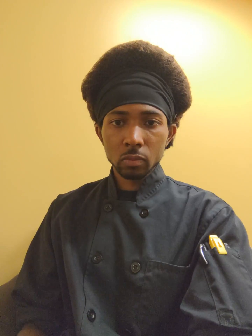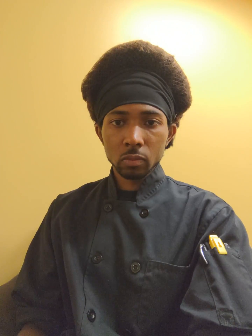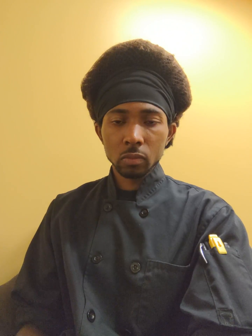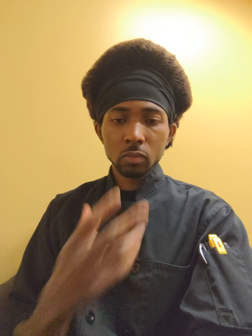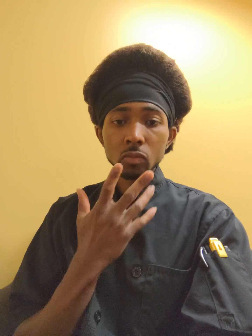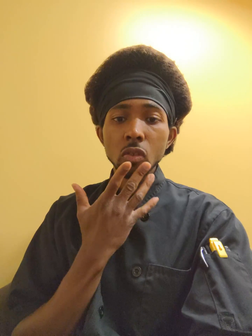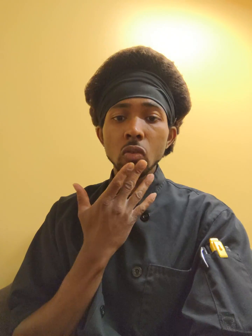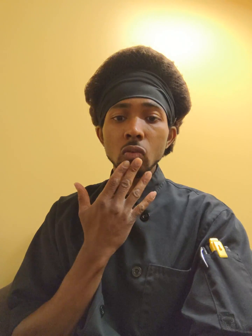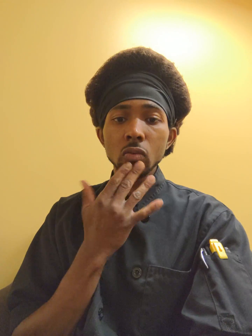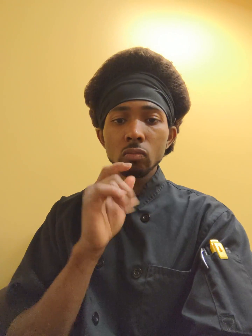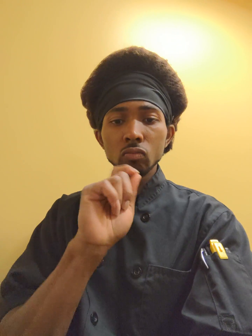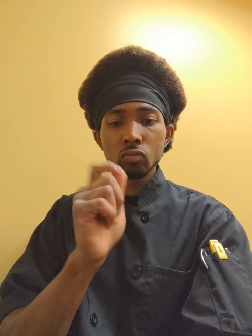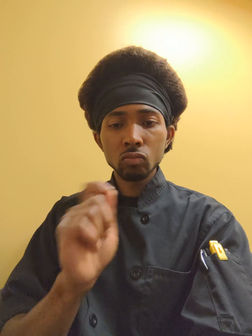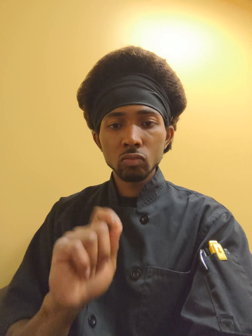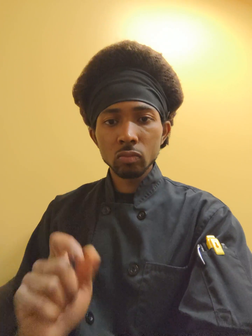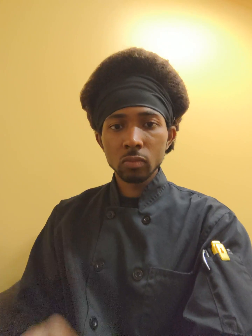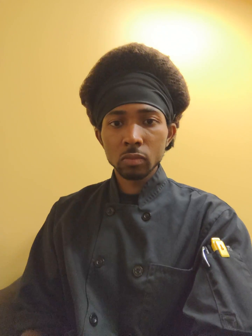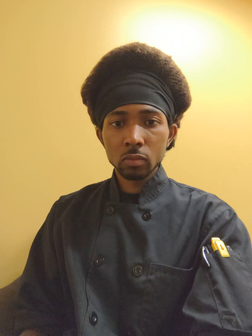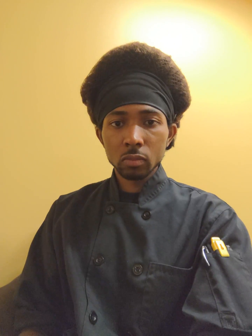crayon